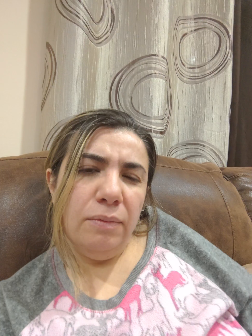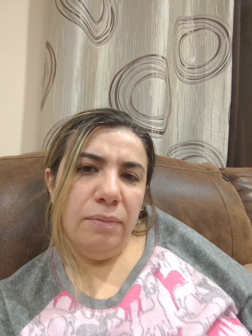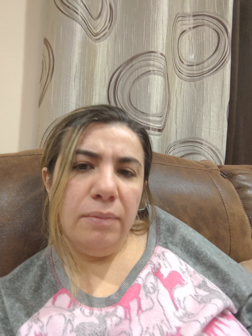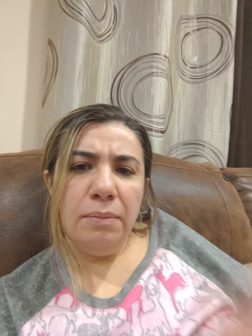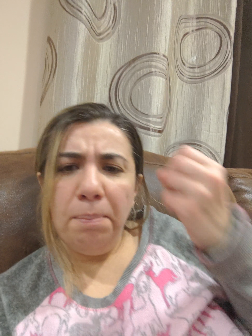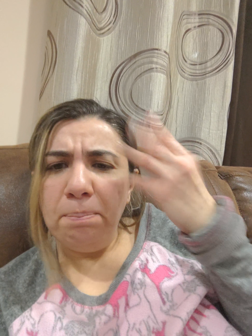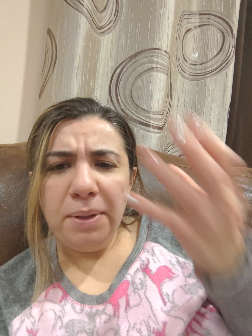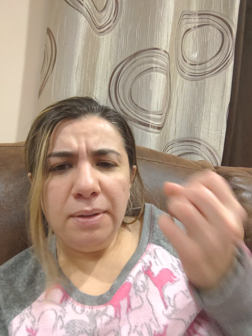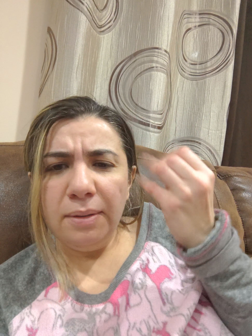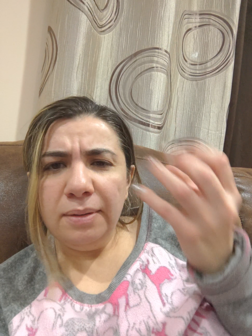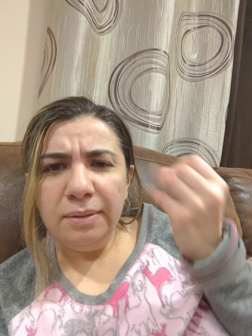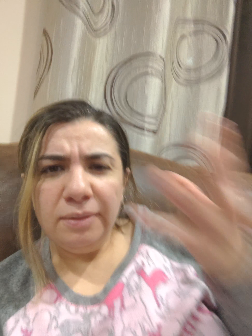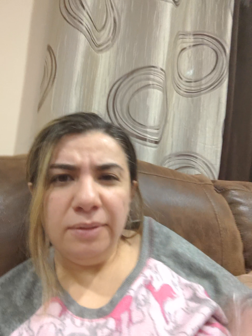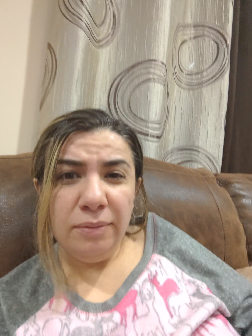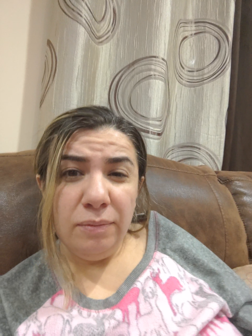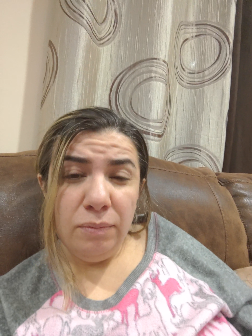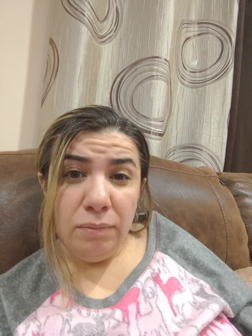many